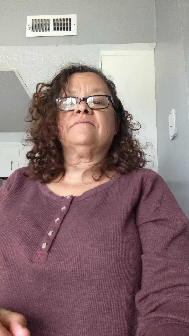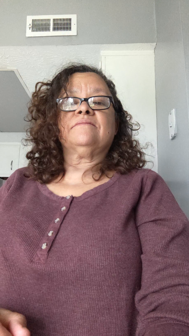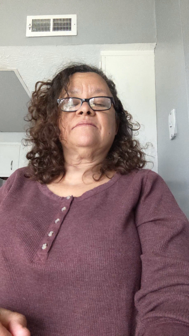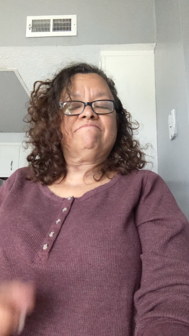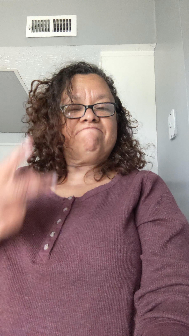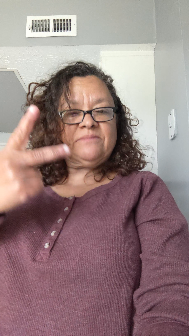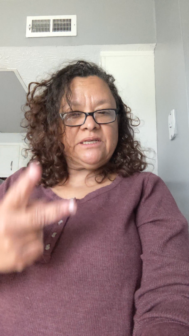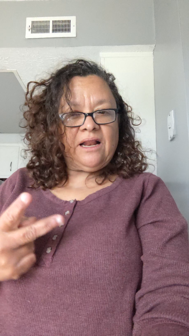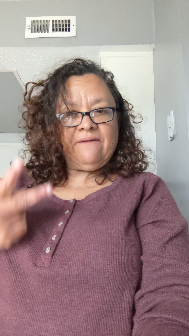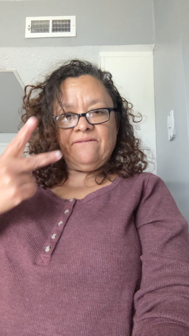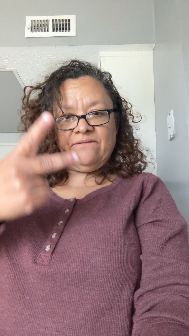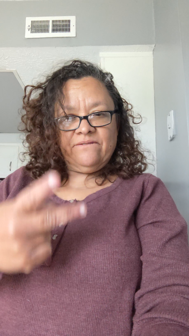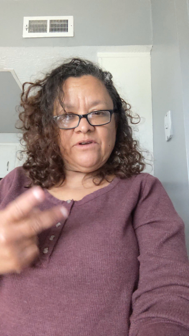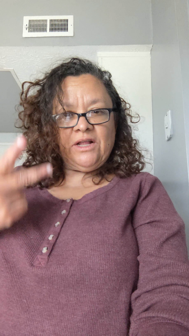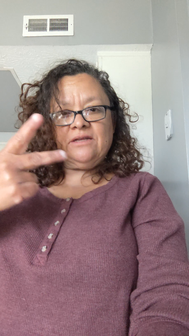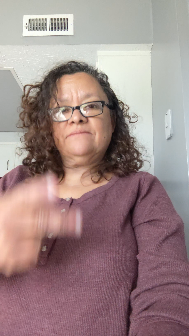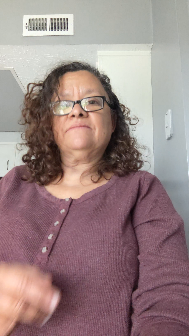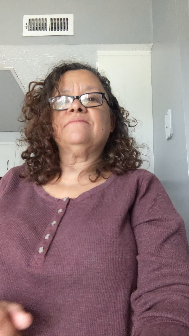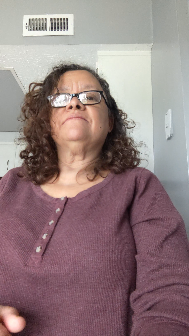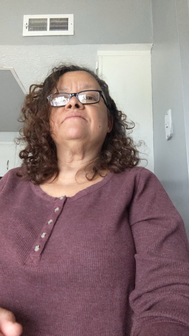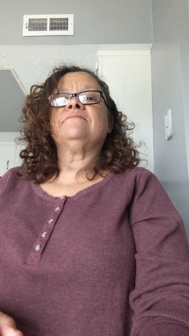careful